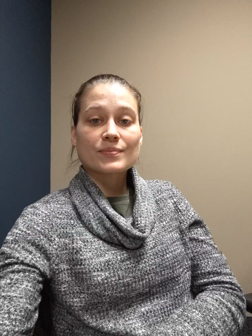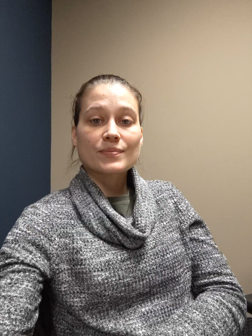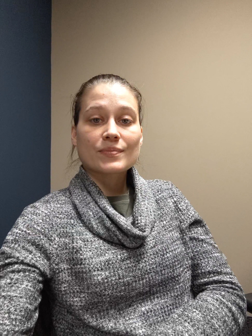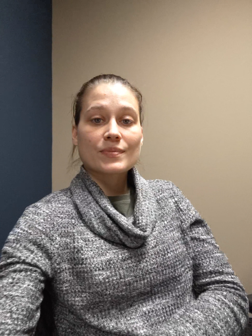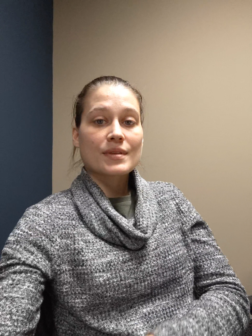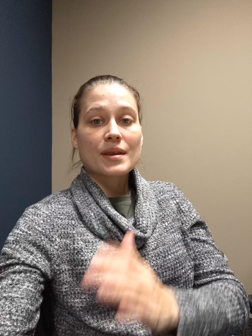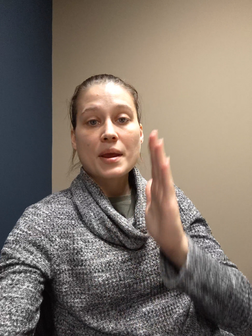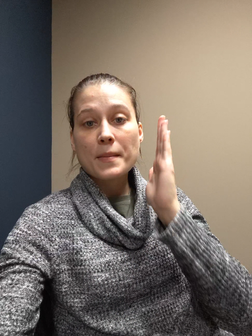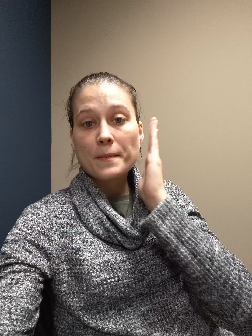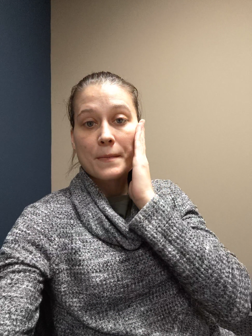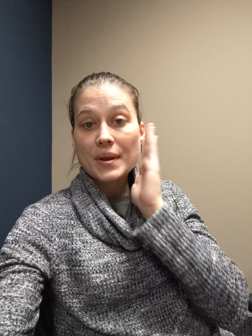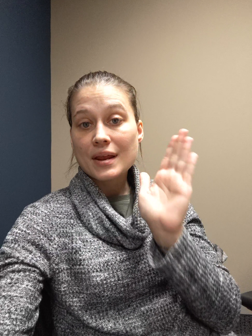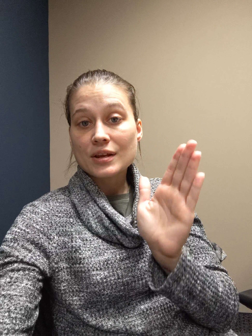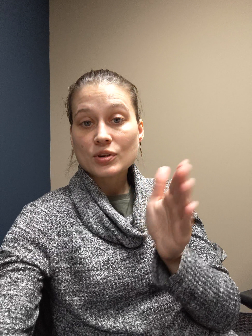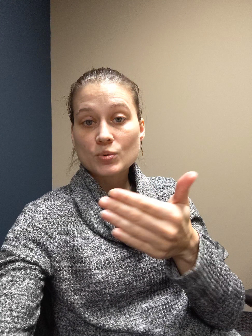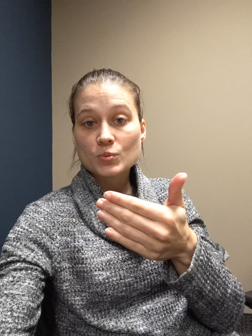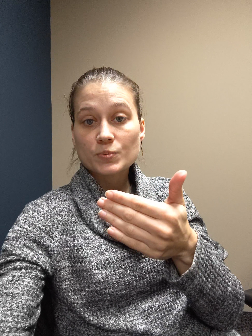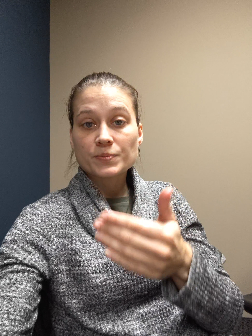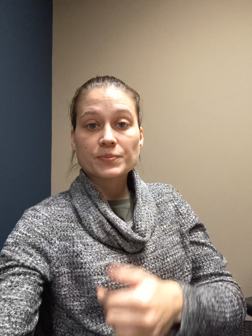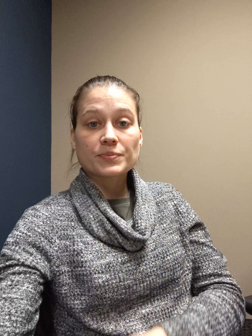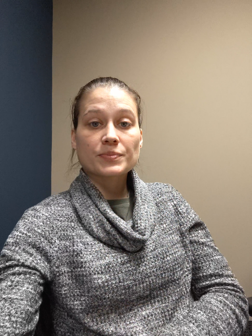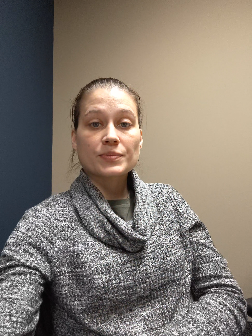bedroom